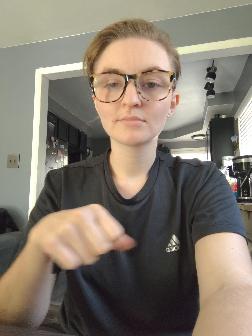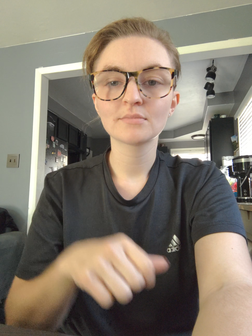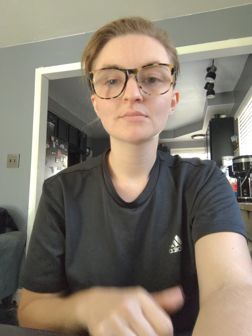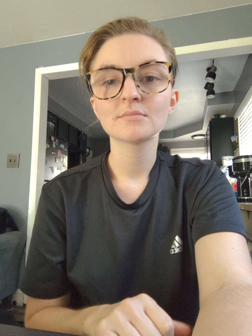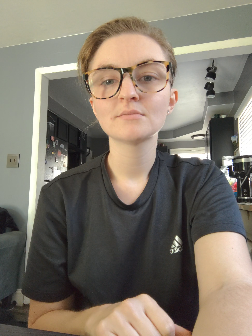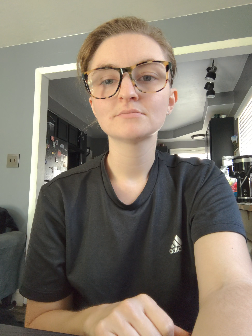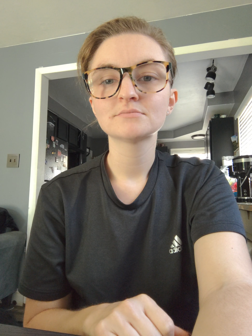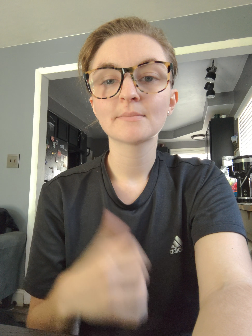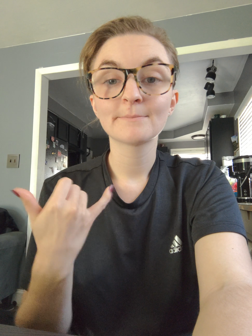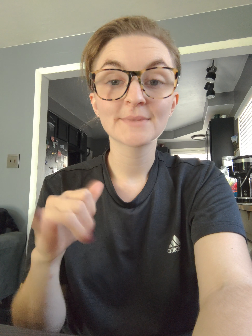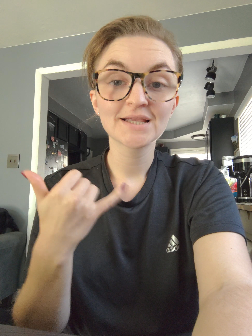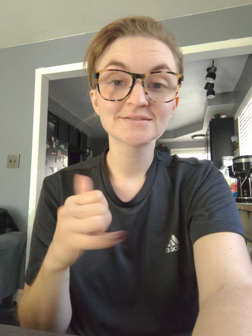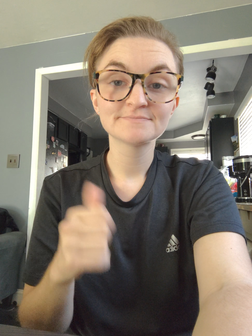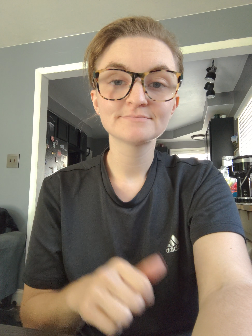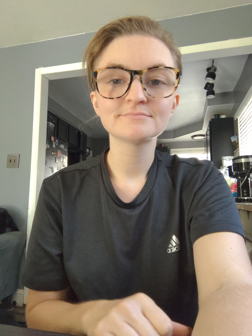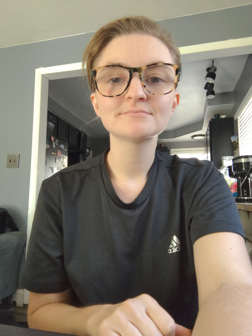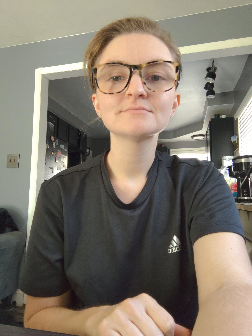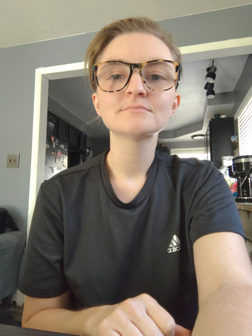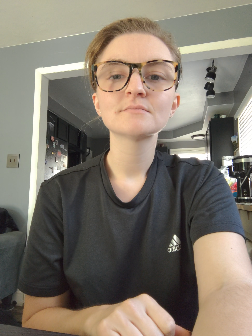play